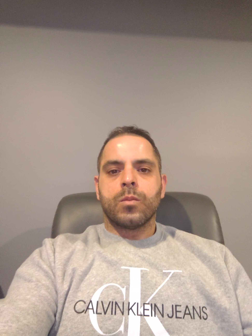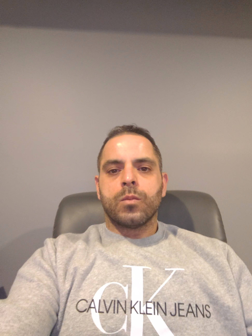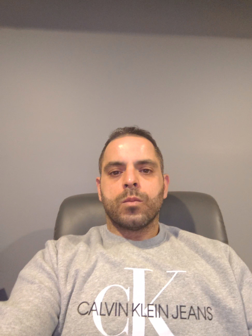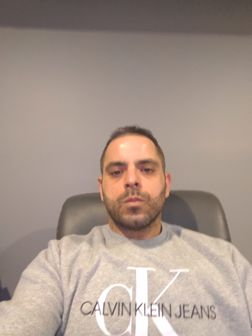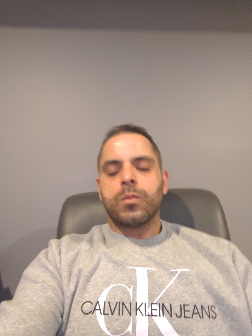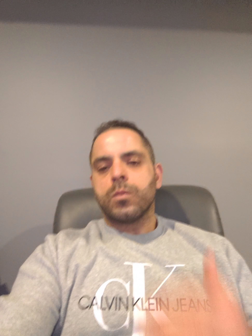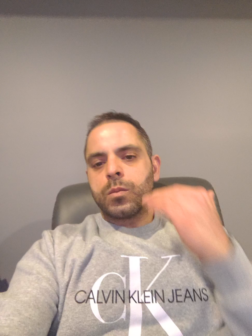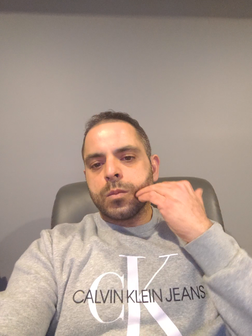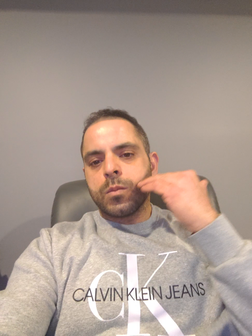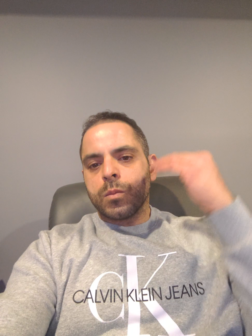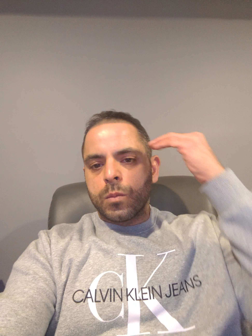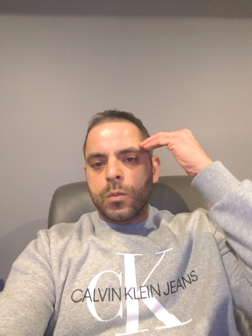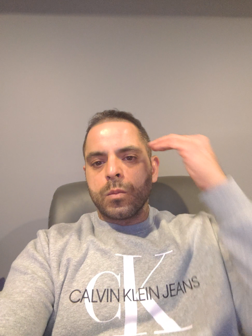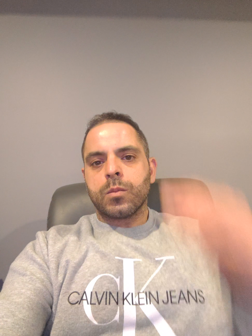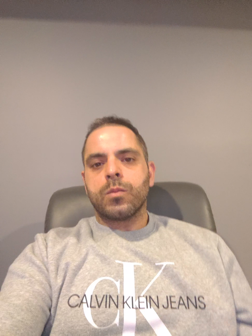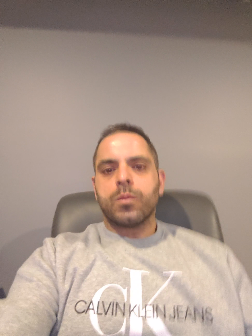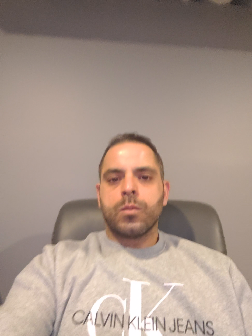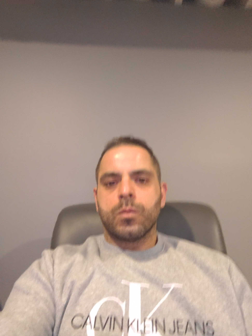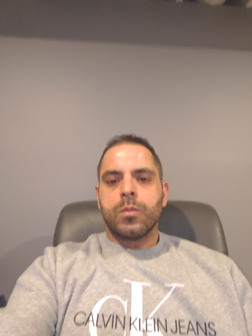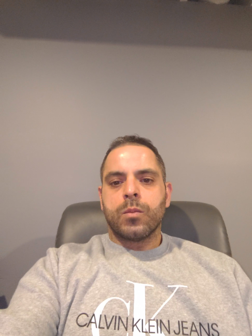head